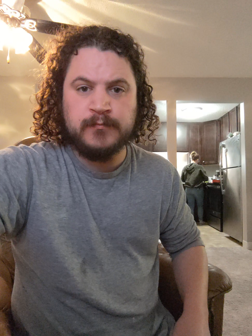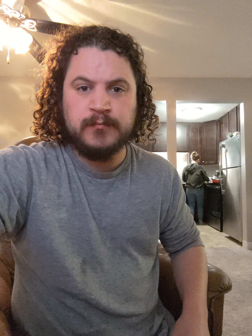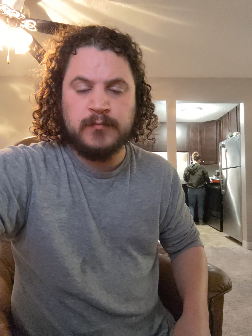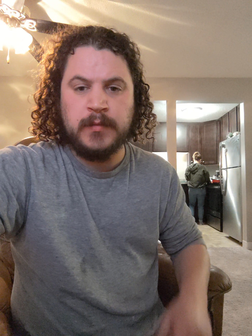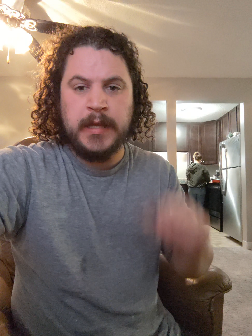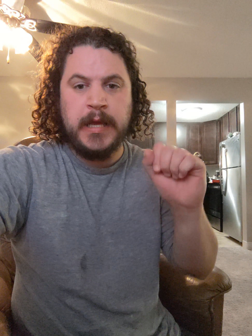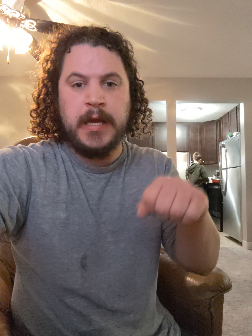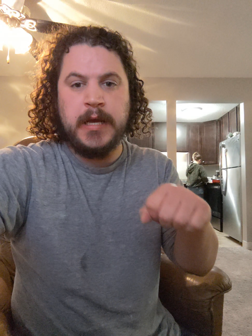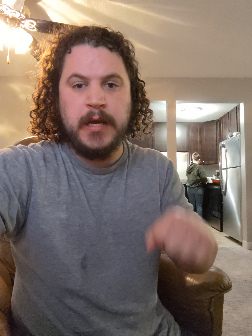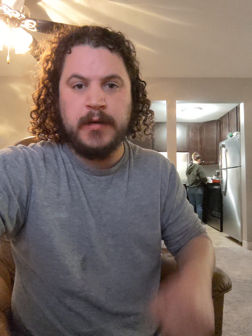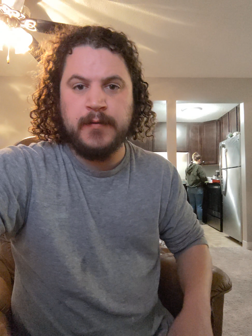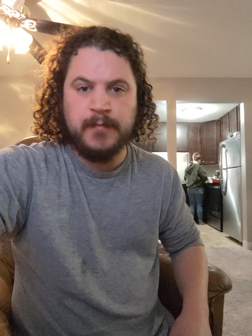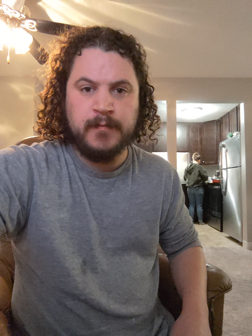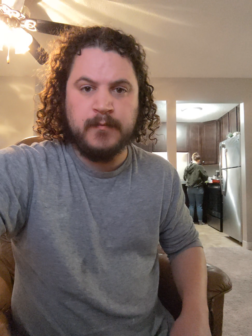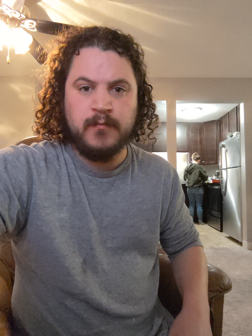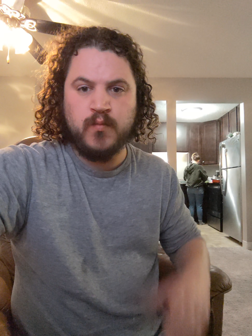can